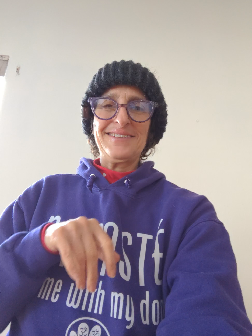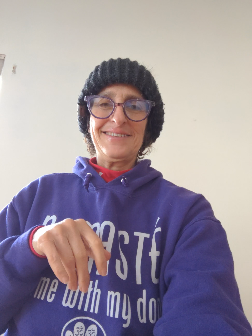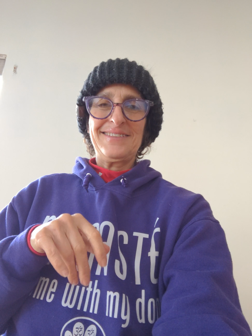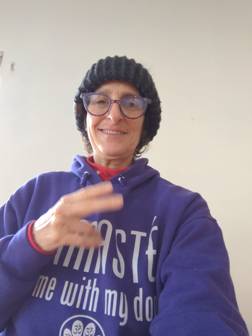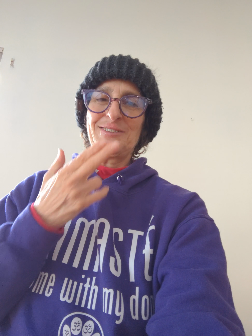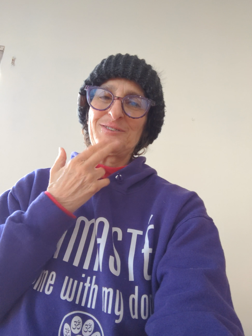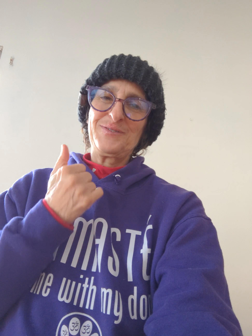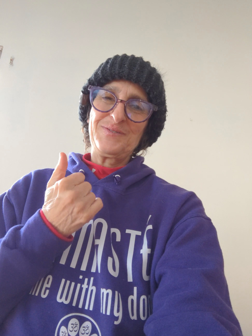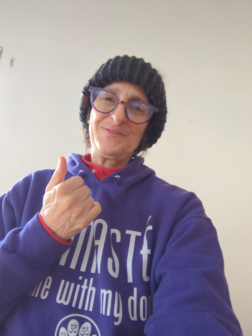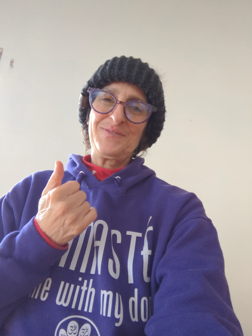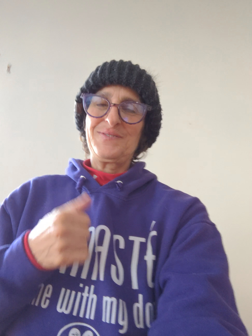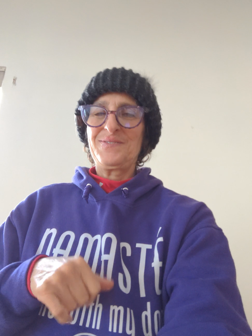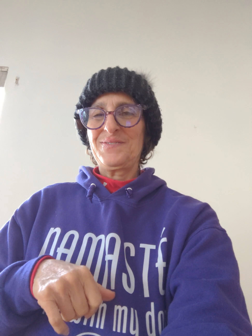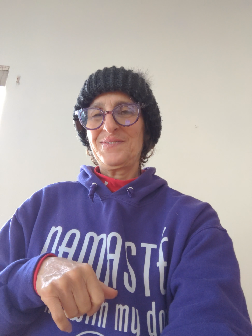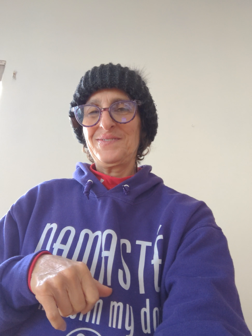cute